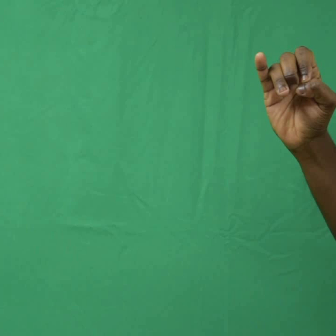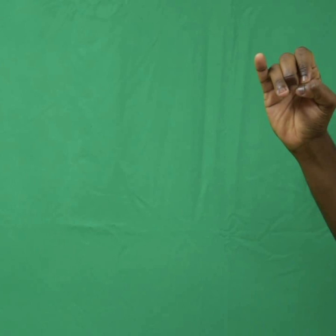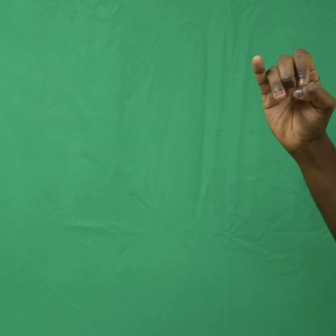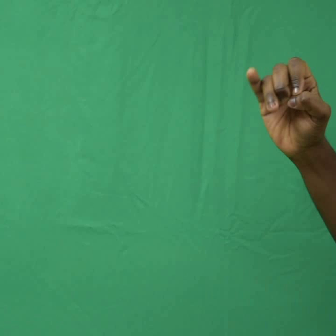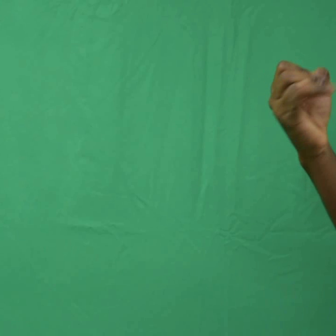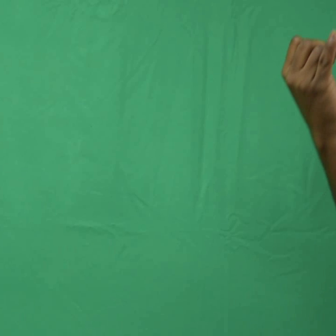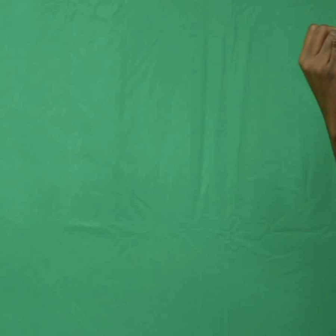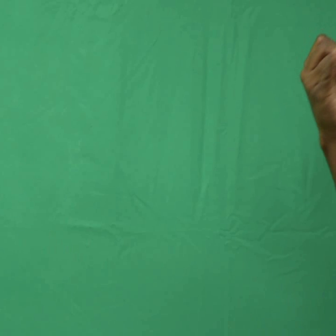J